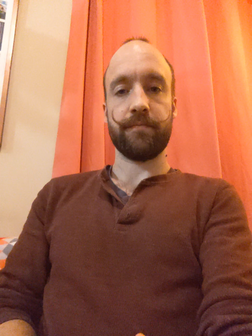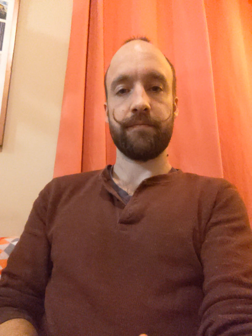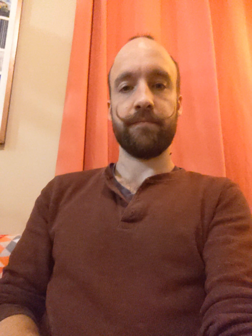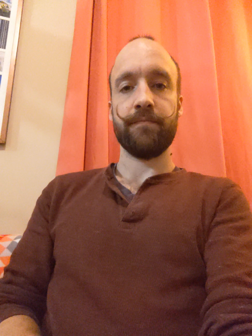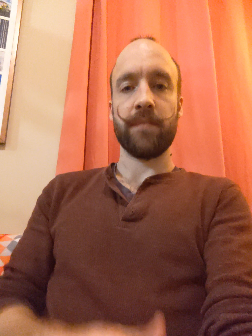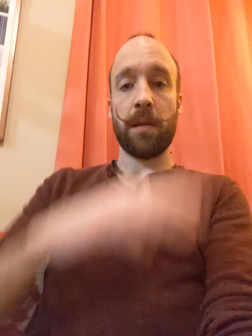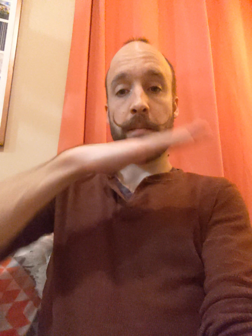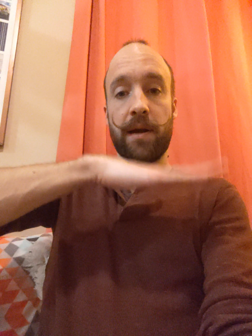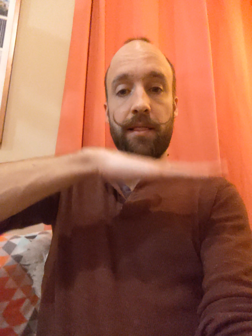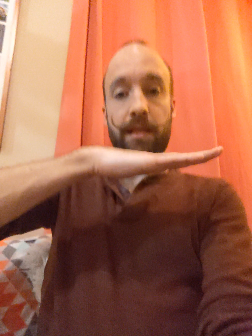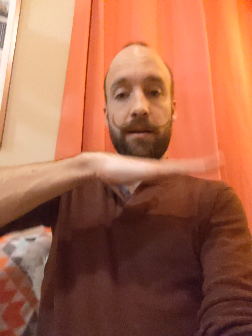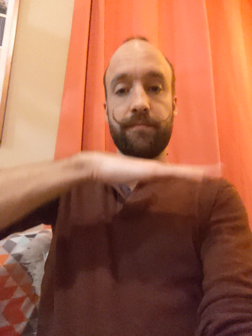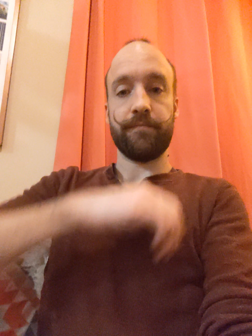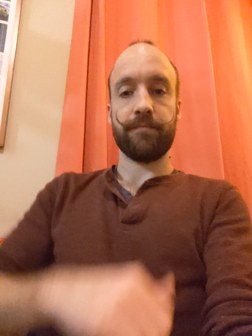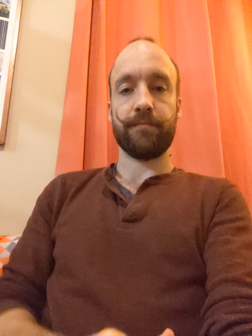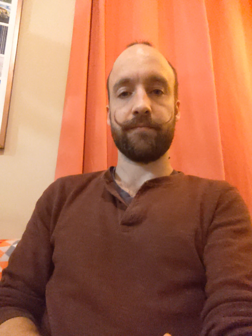table